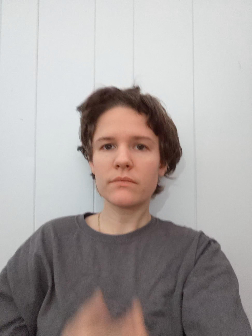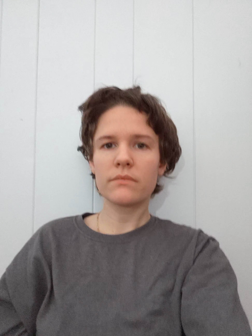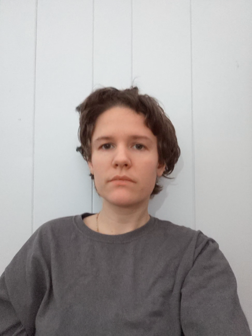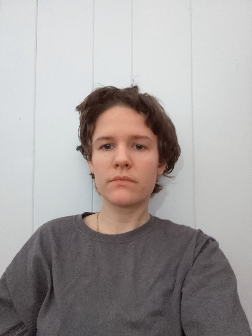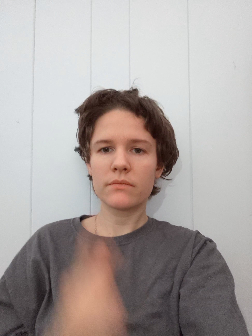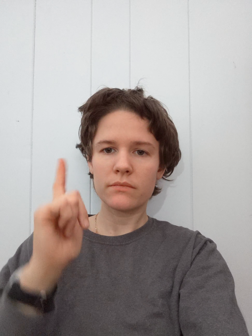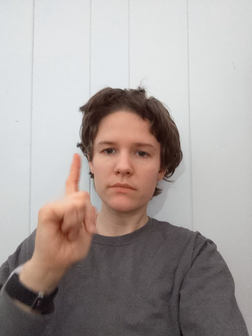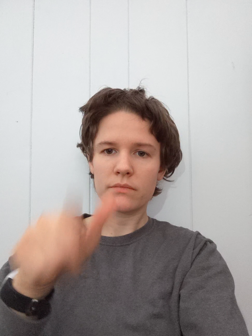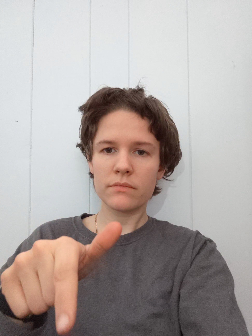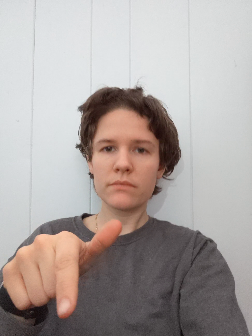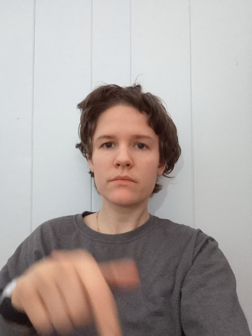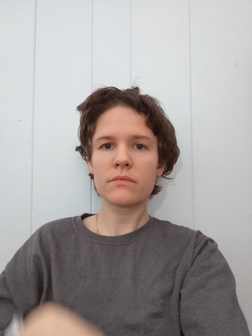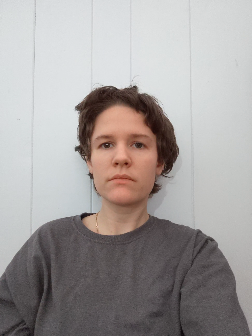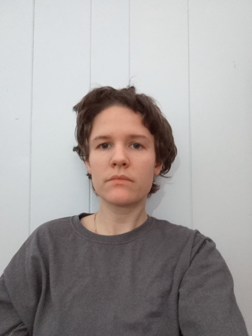later